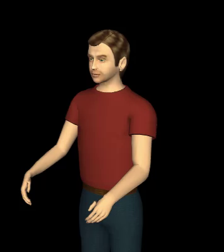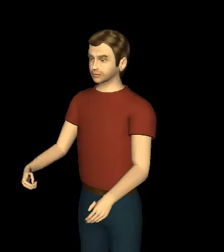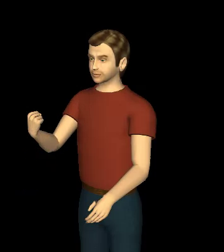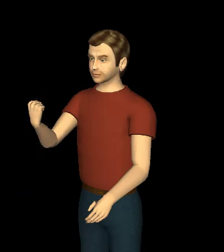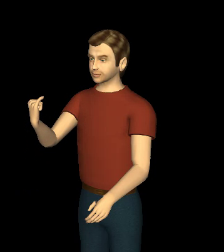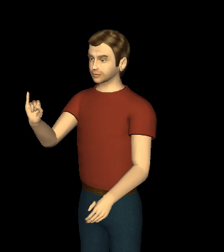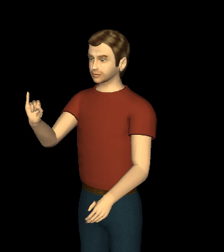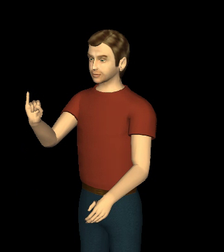إذا